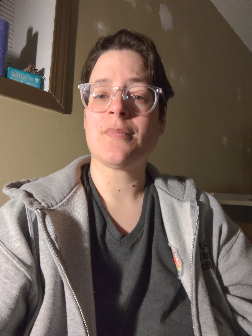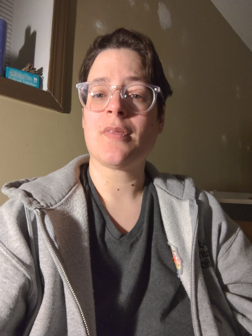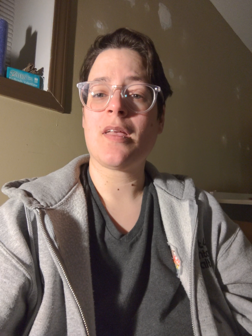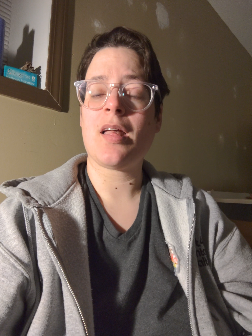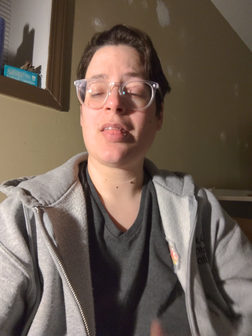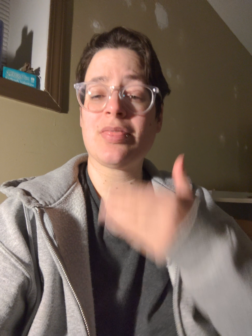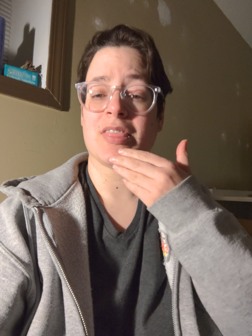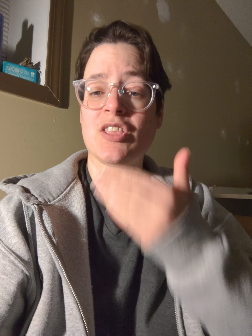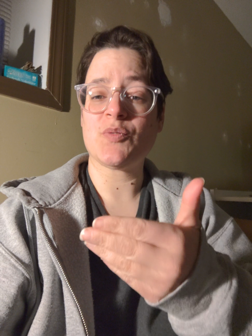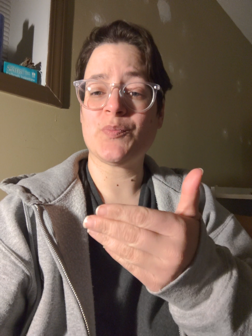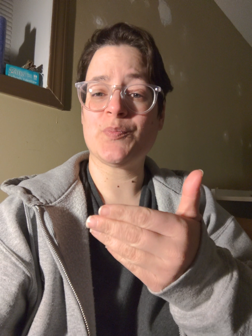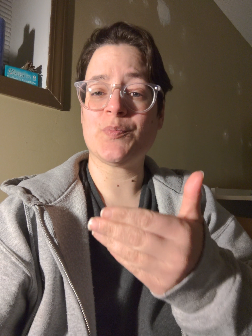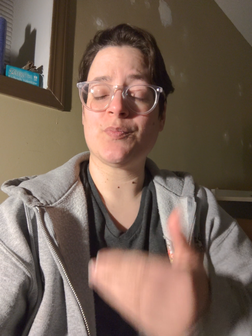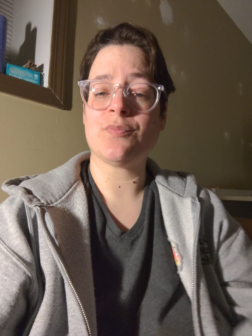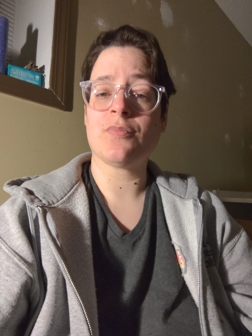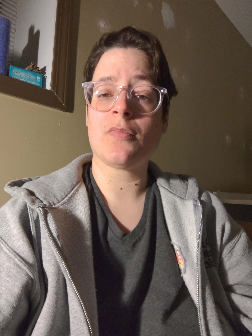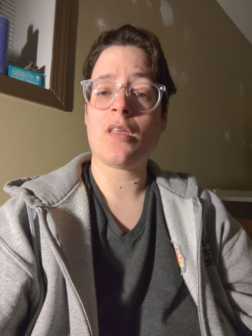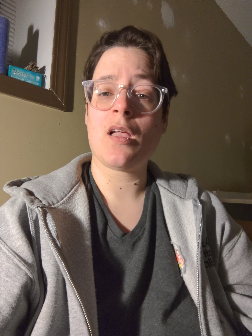thank you